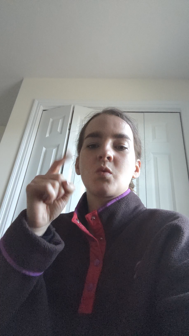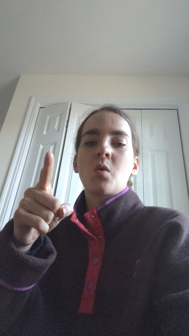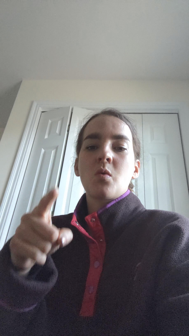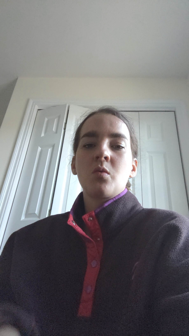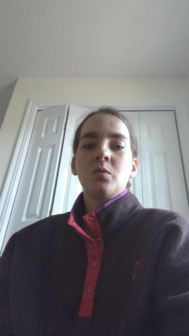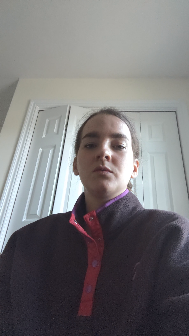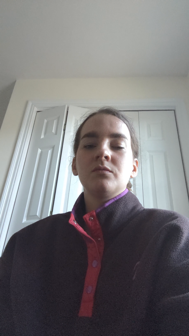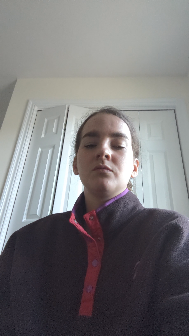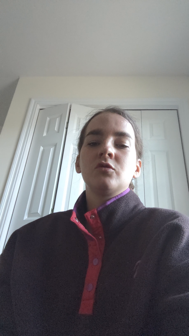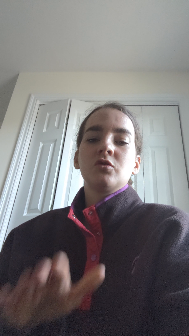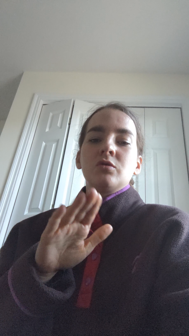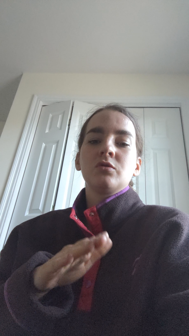cook